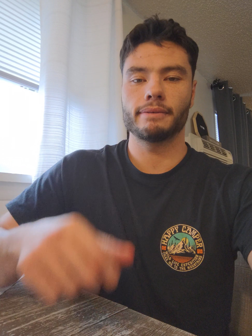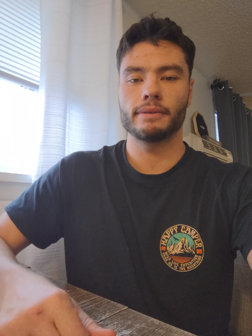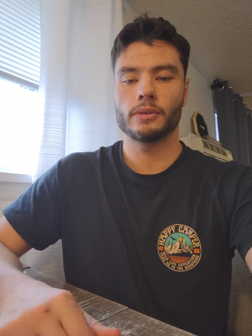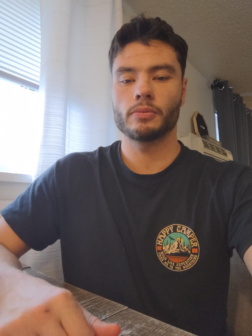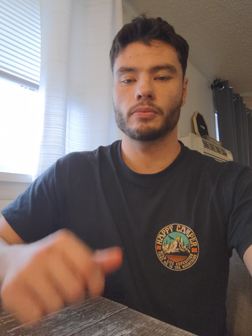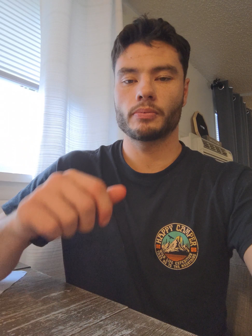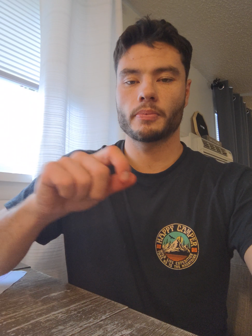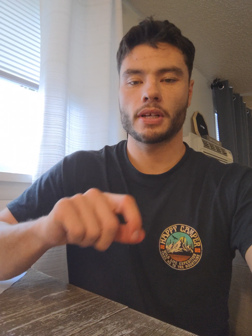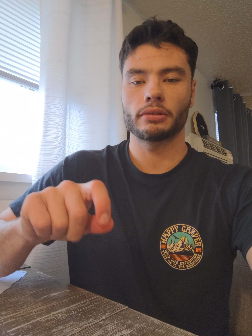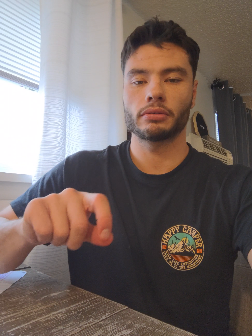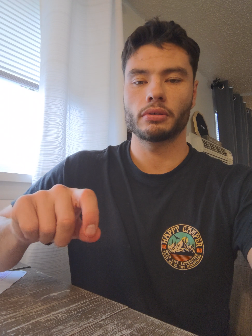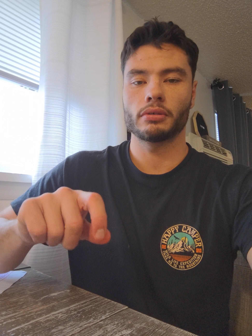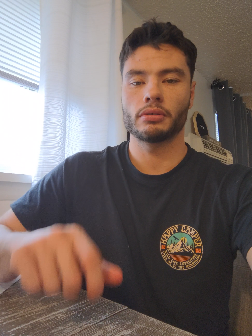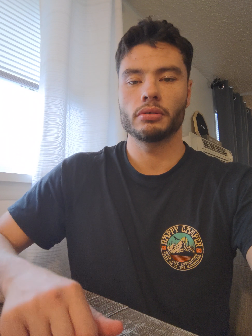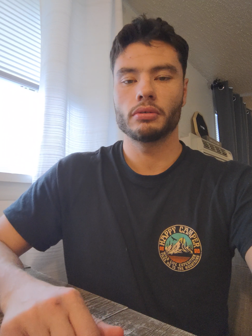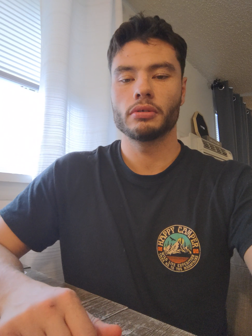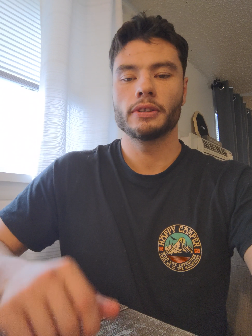pen